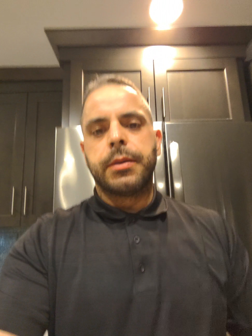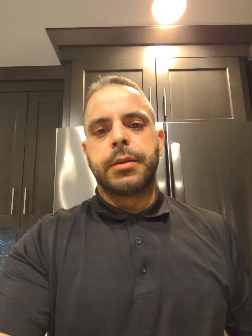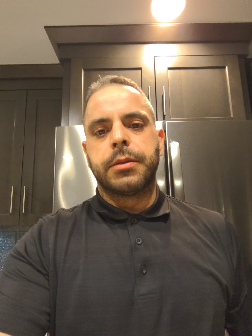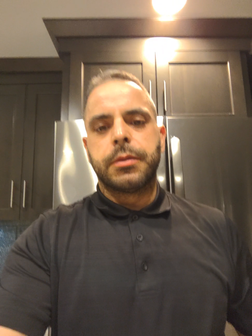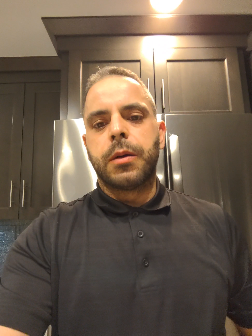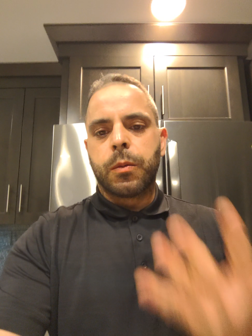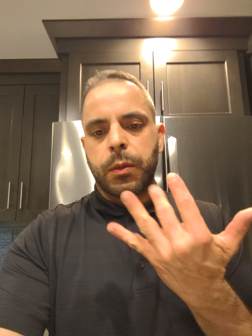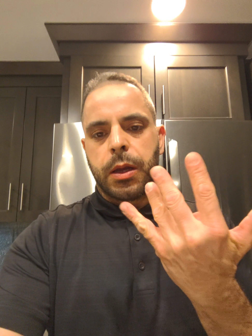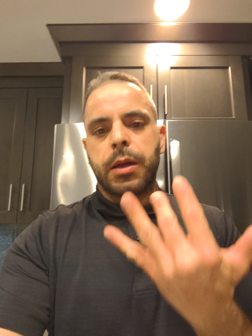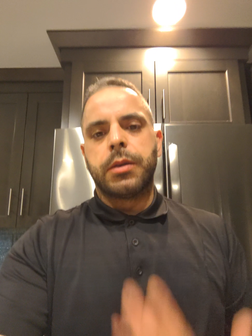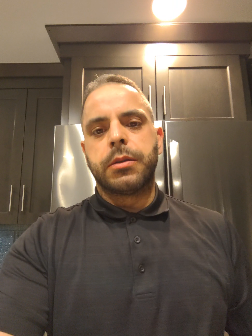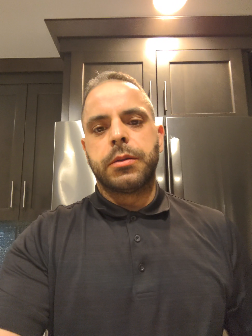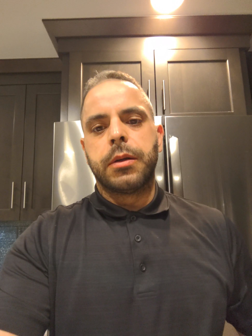wait